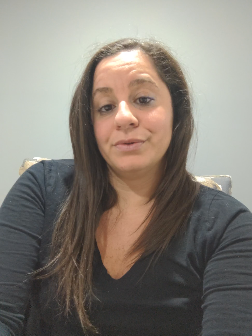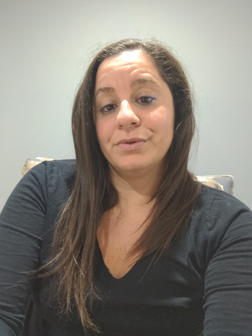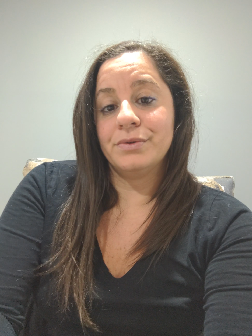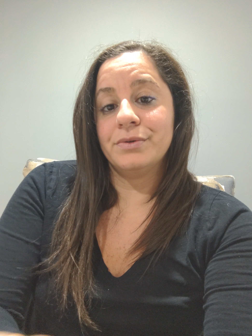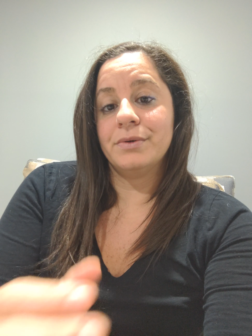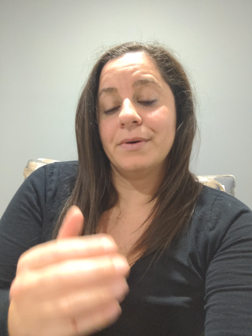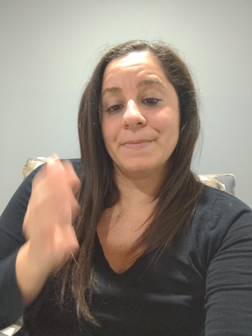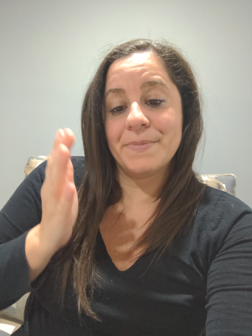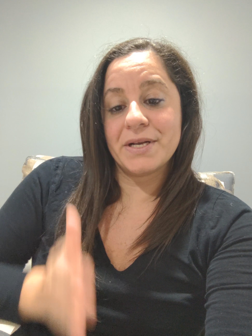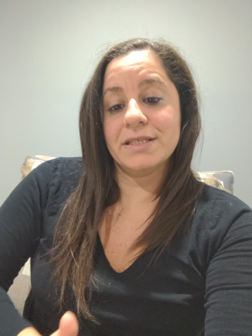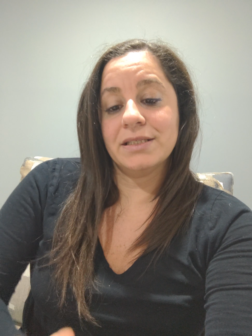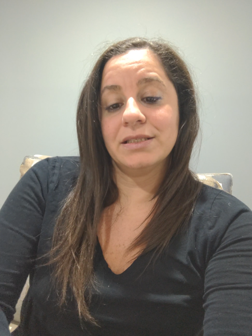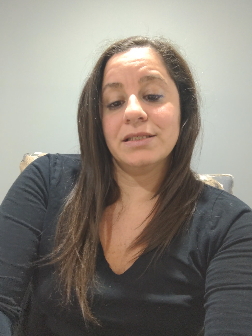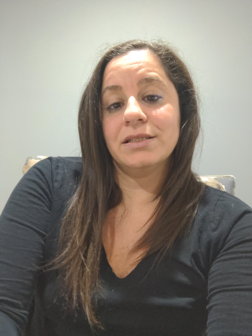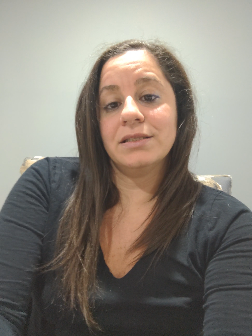beside